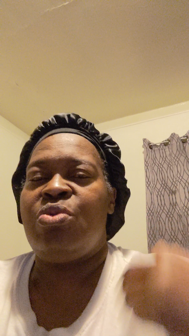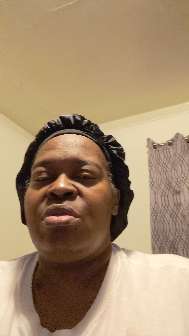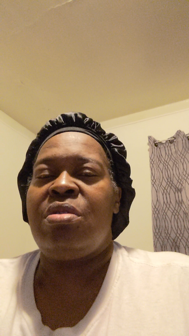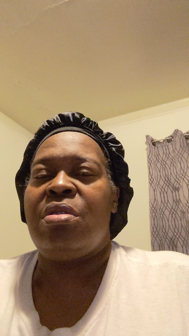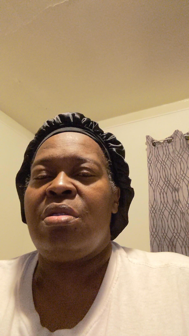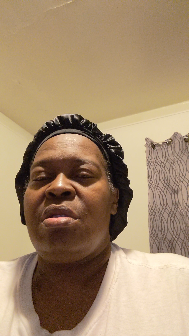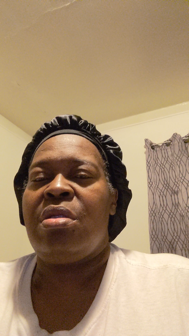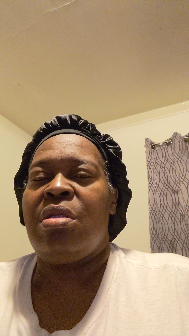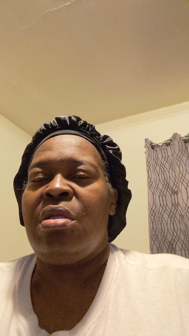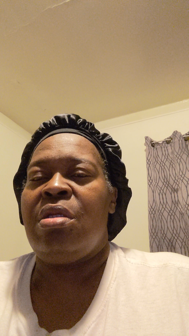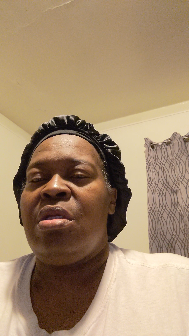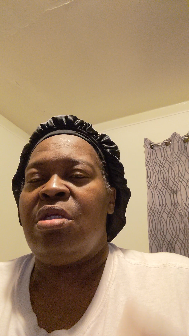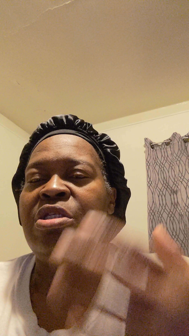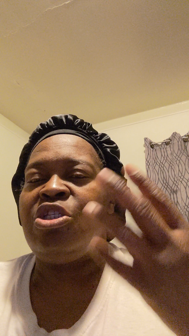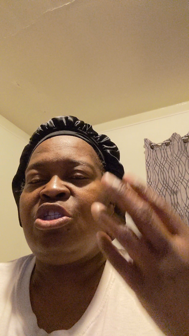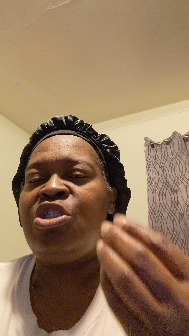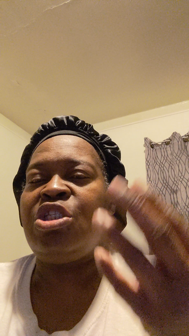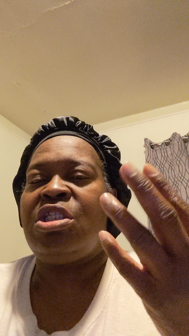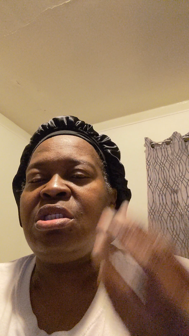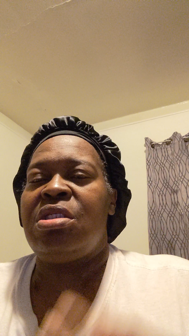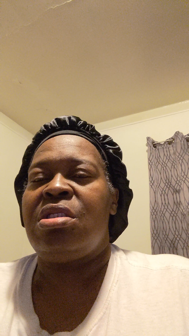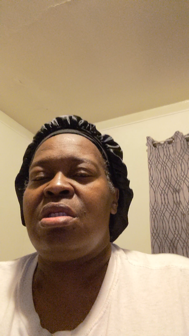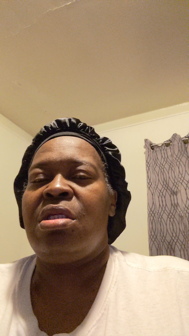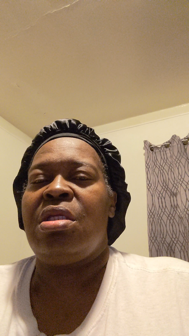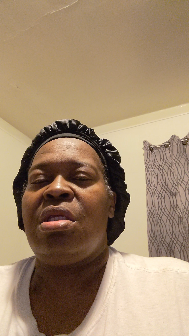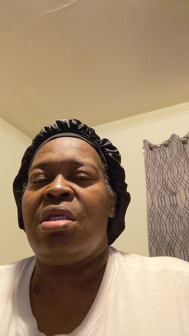gentle